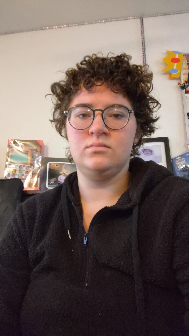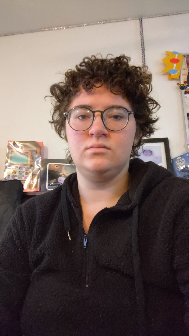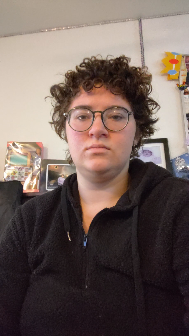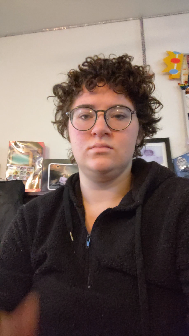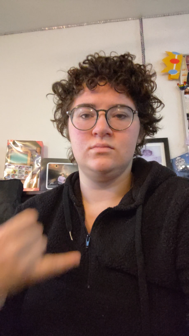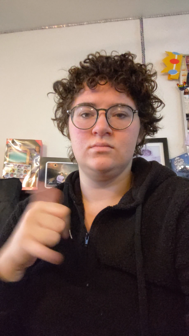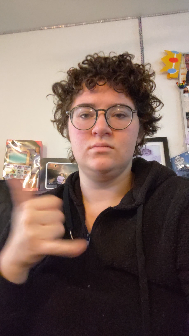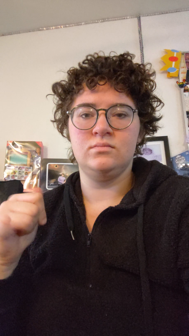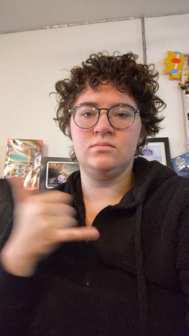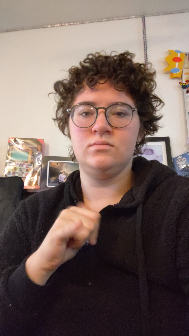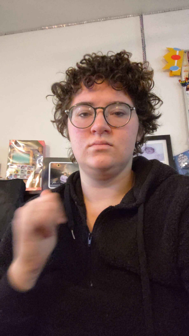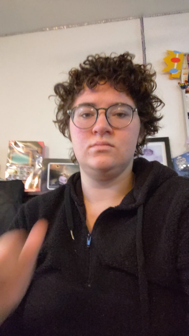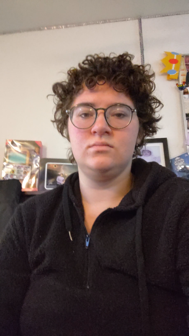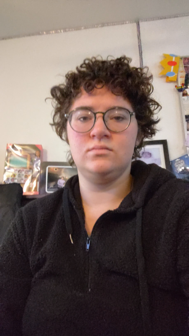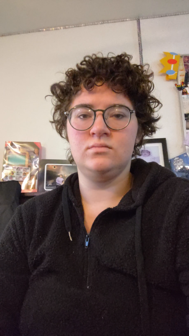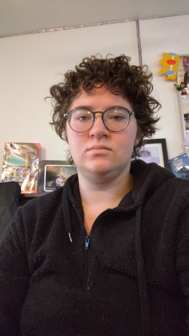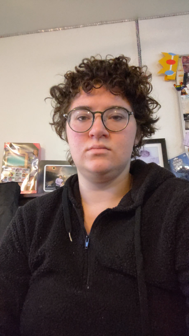play